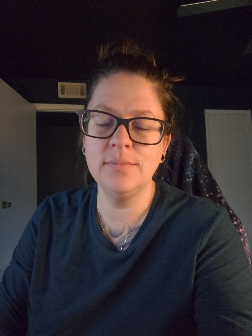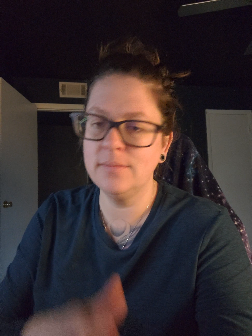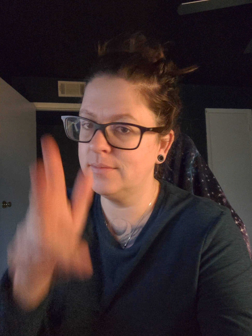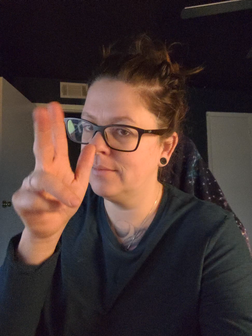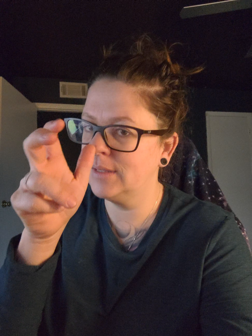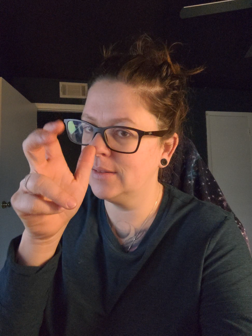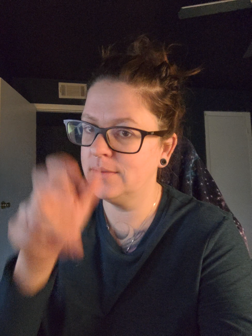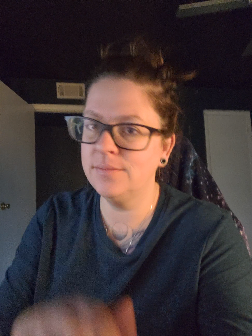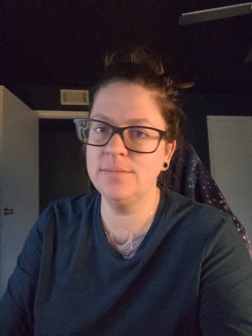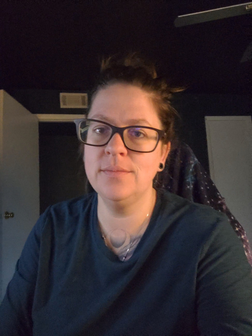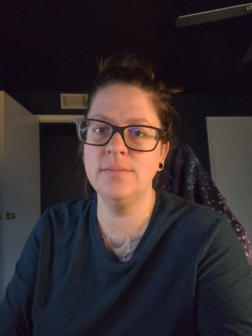bug